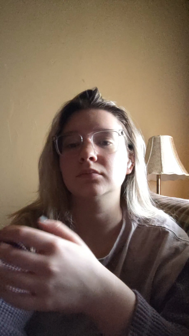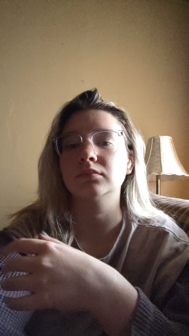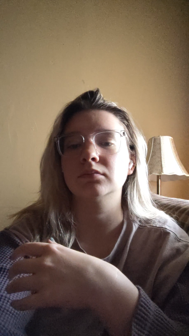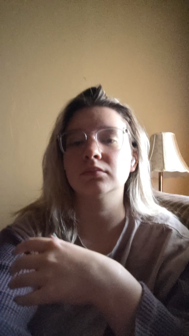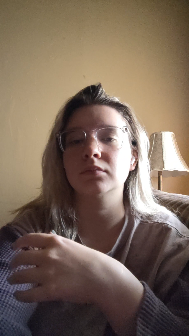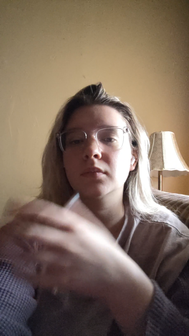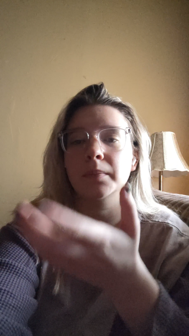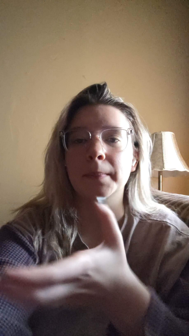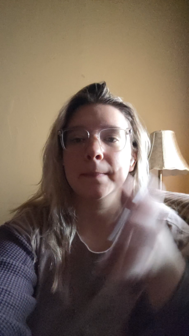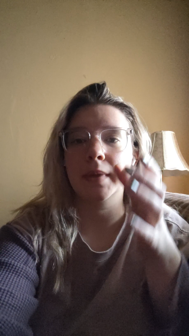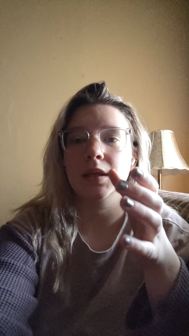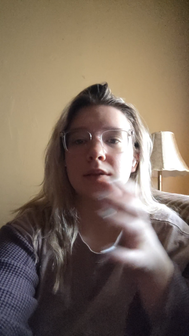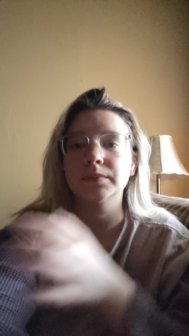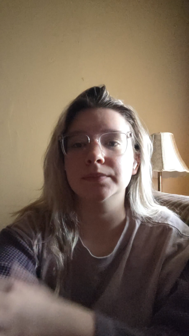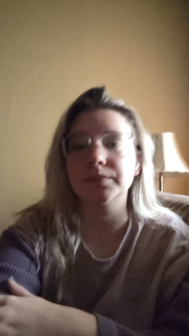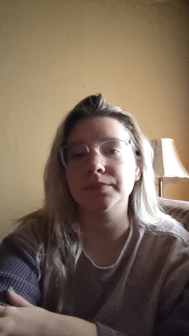bucket